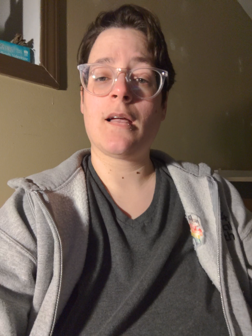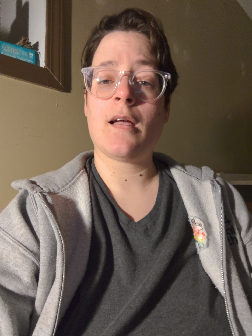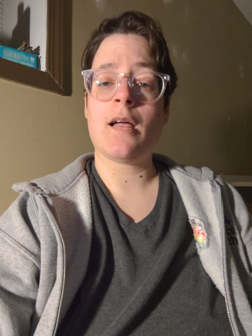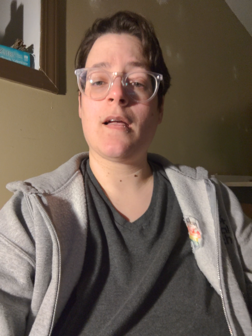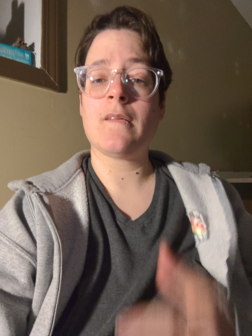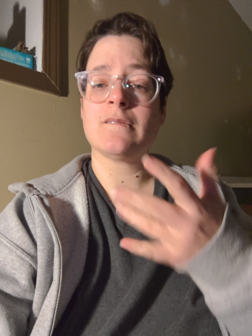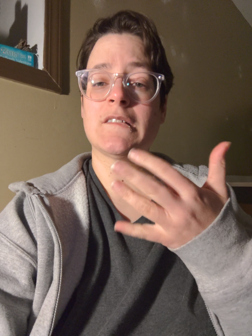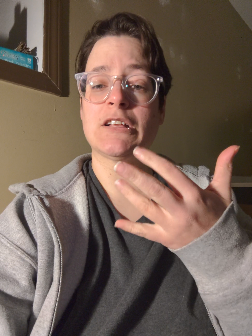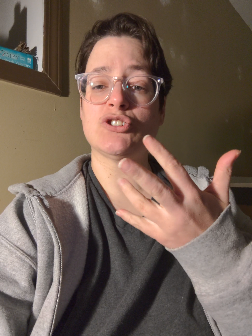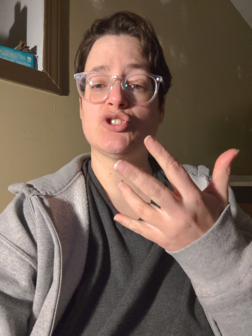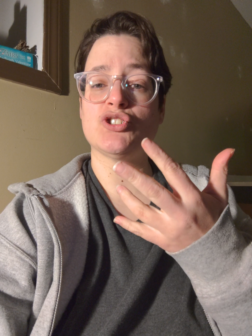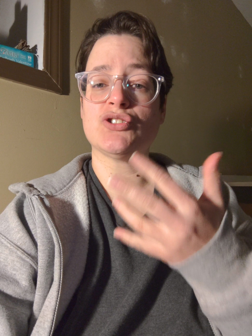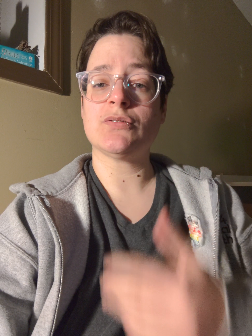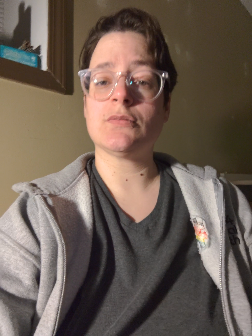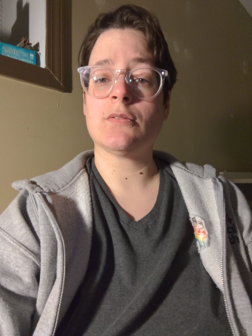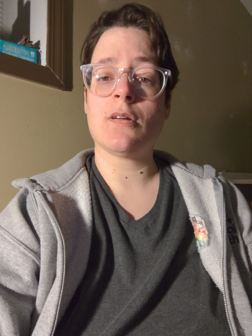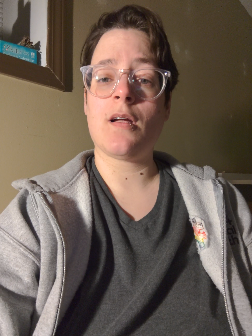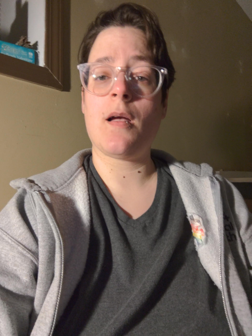finger